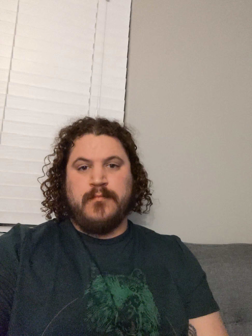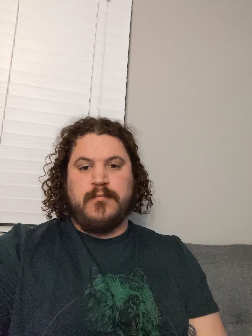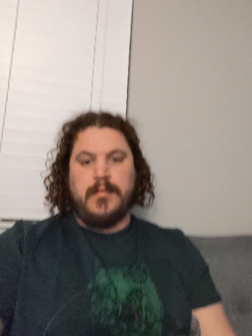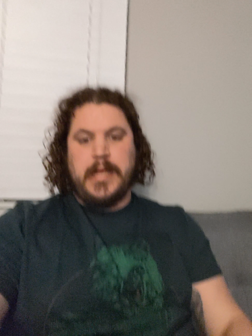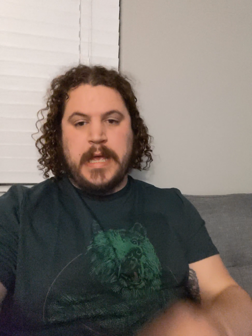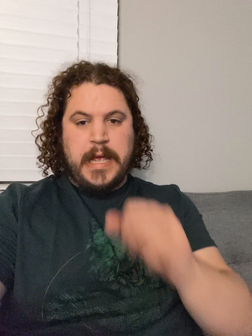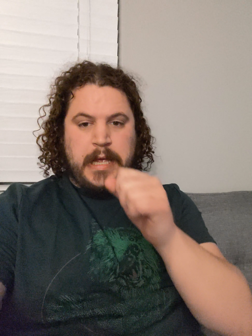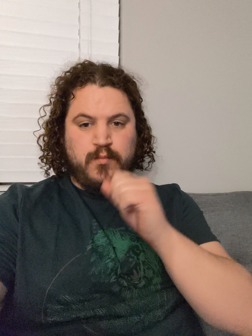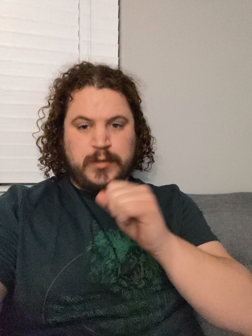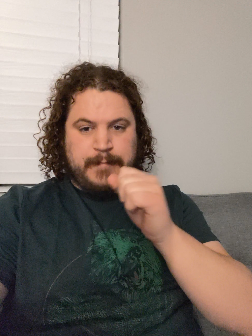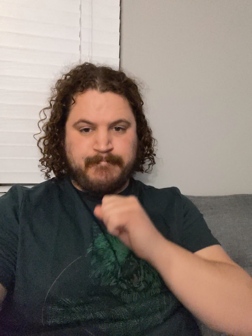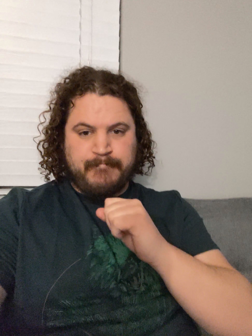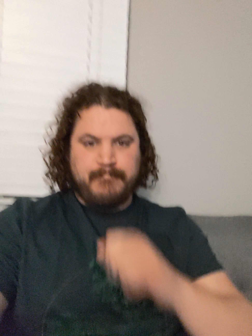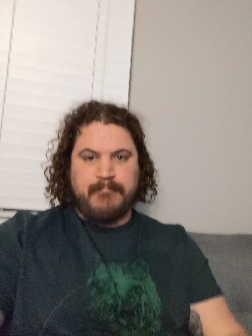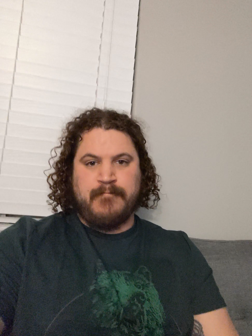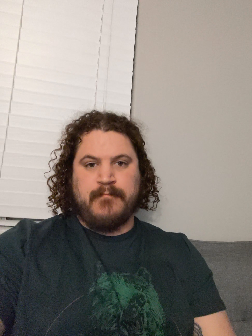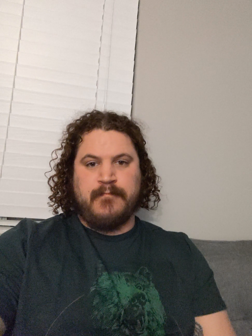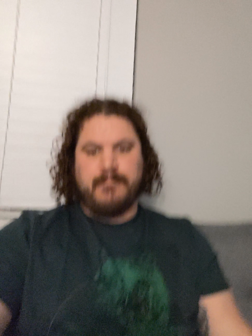ice cream